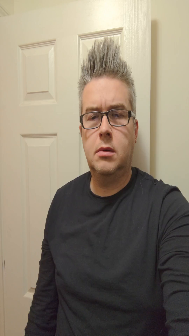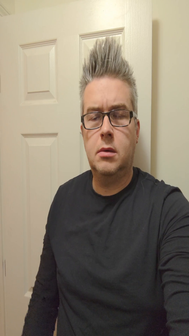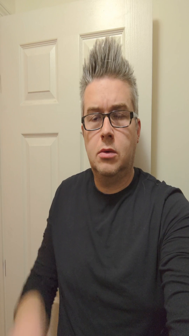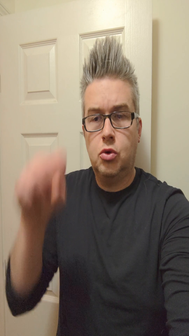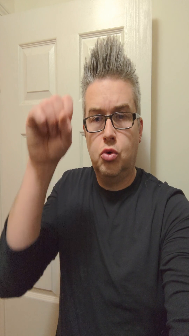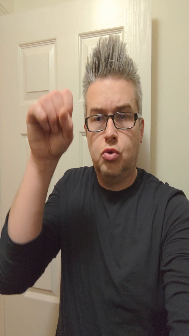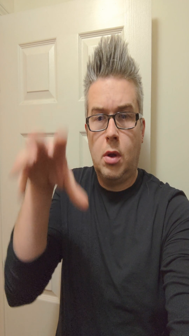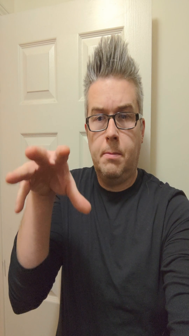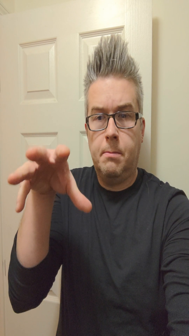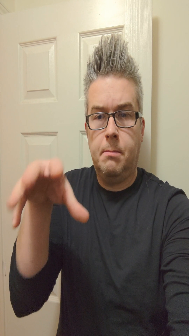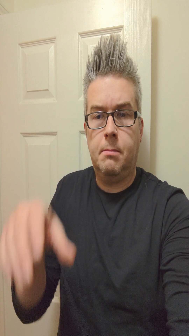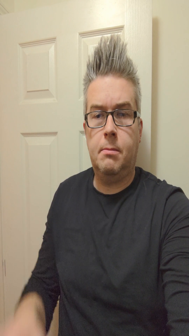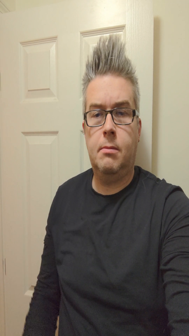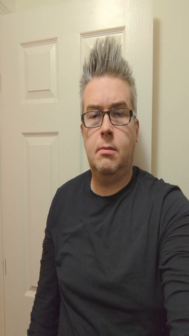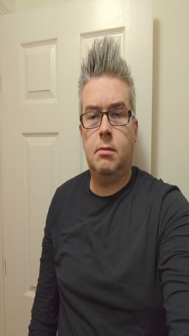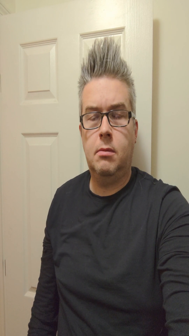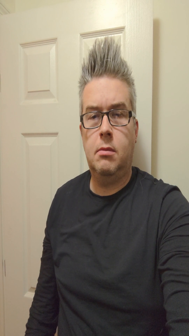drop